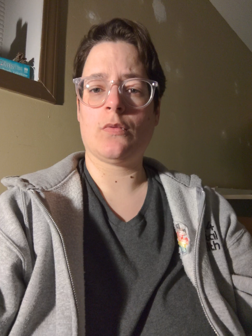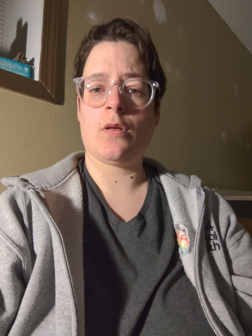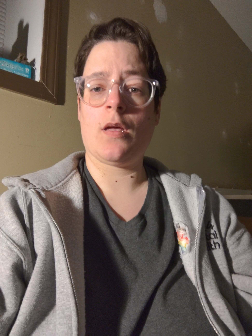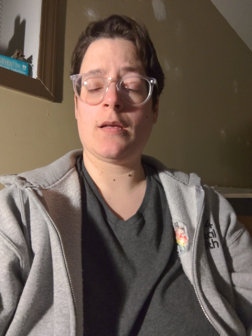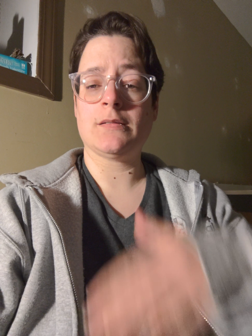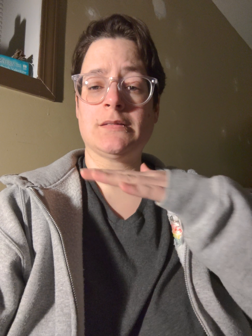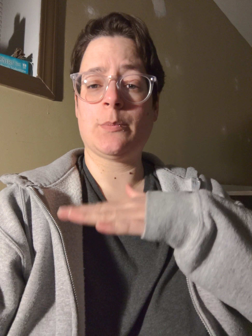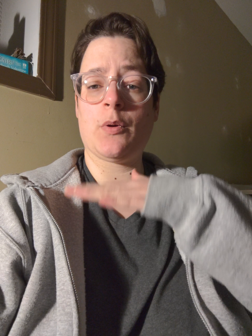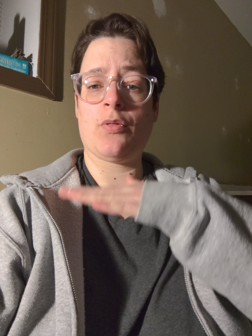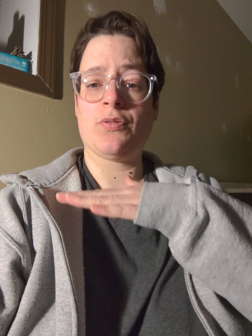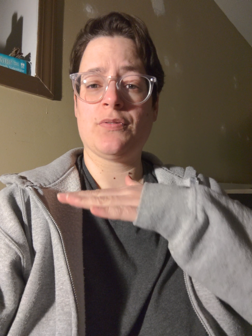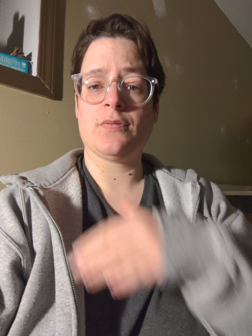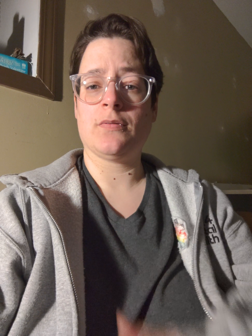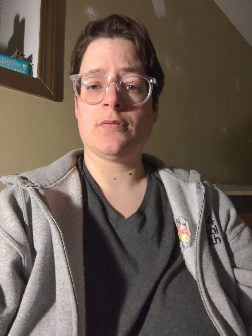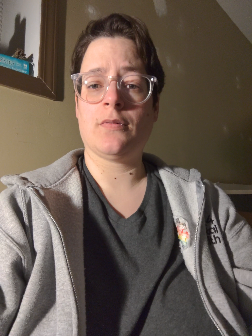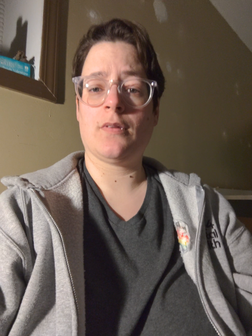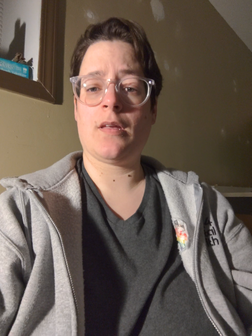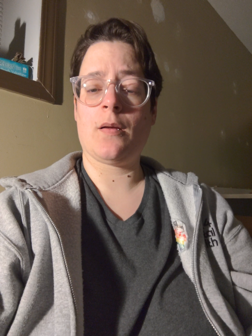table